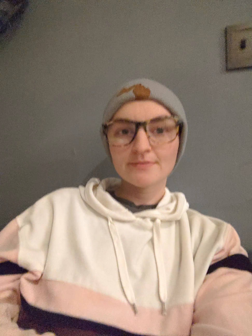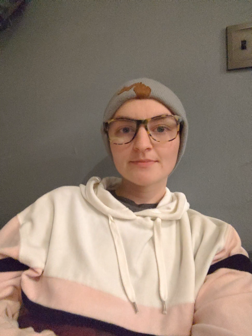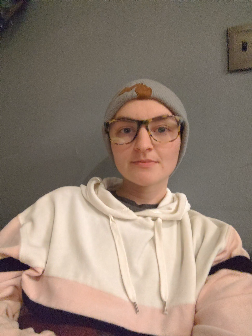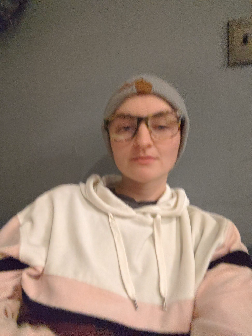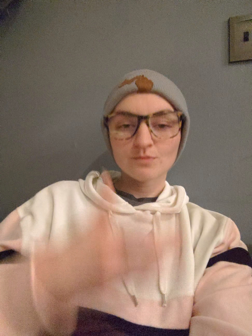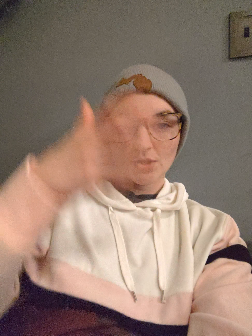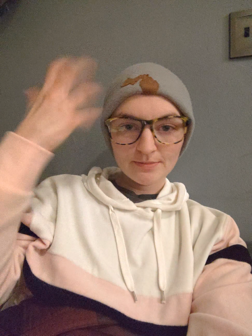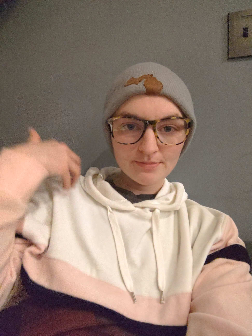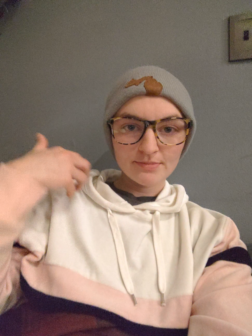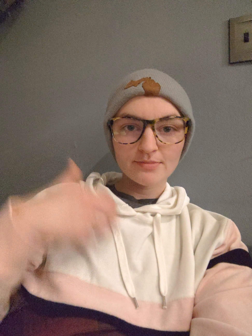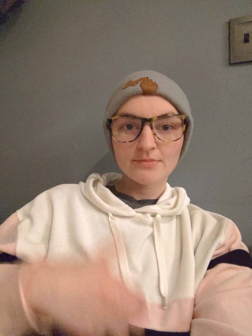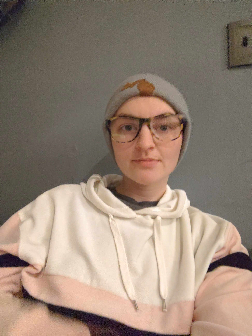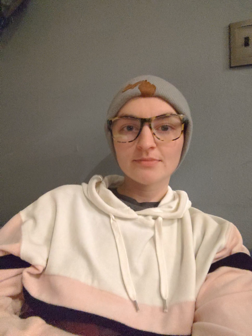lion